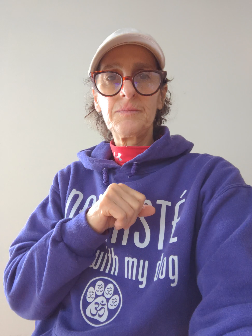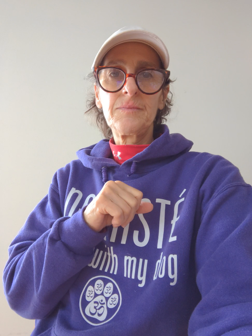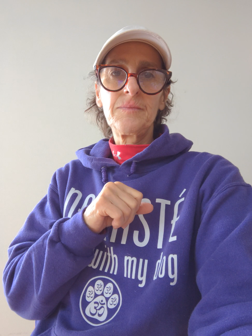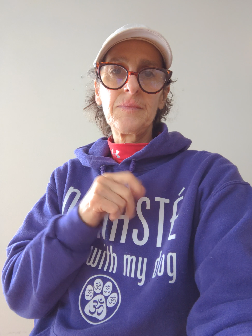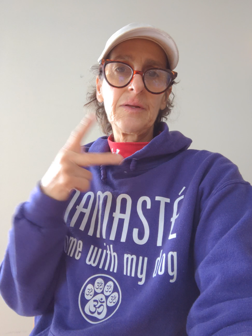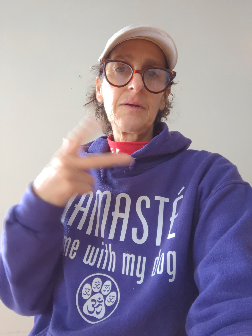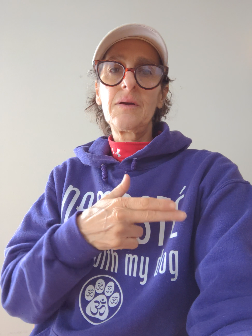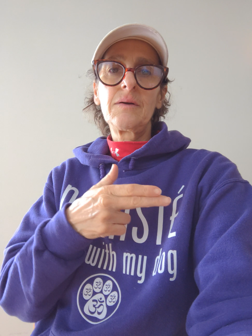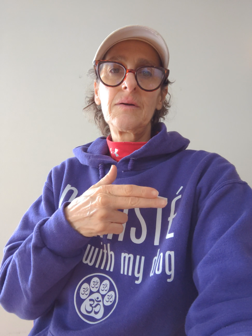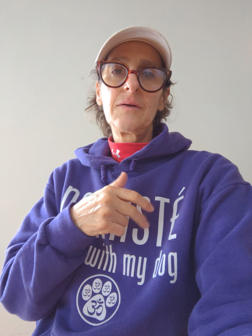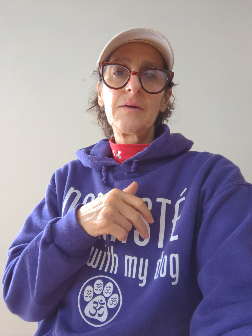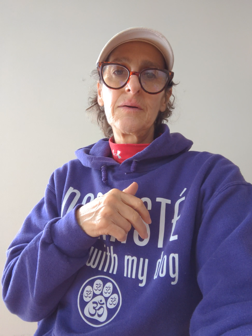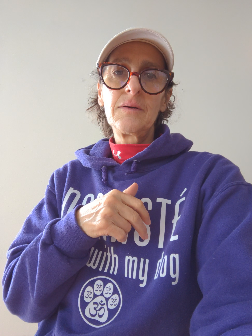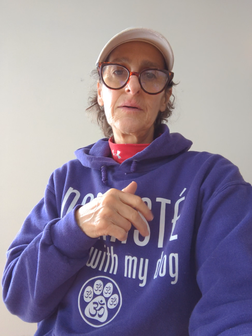cut